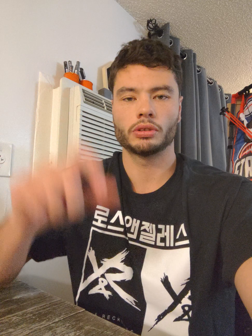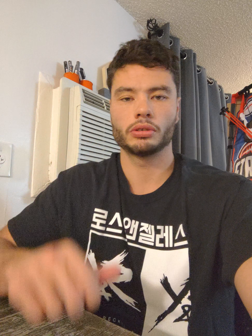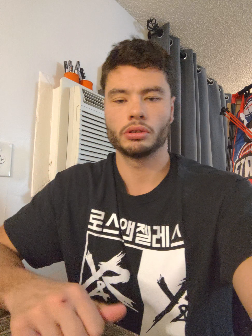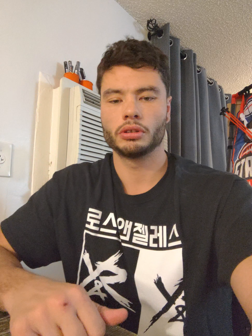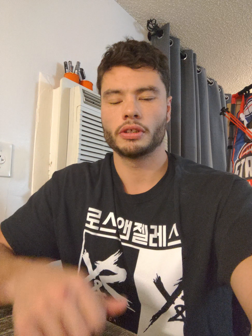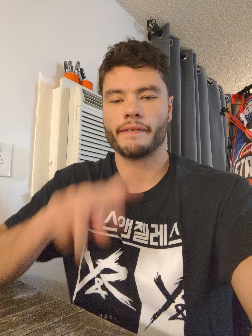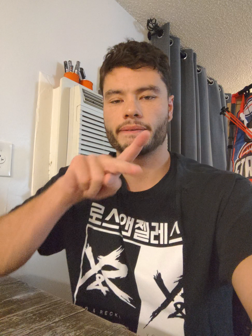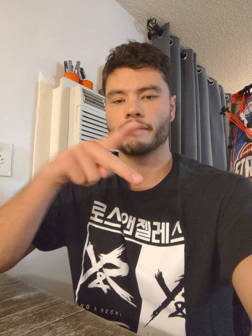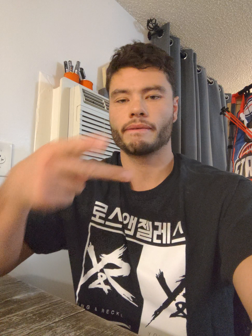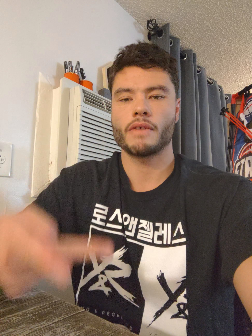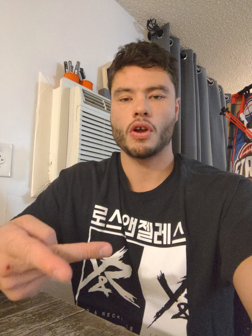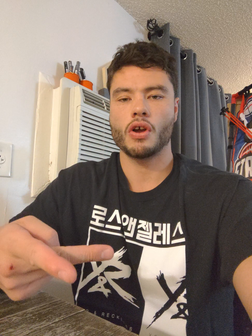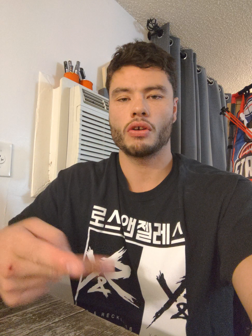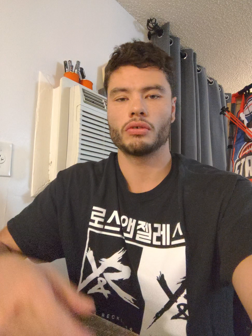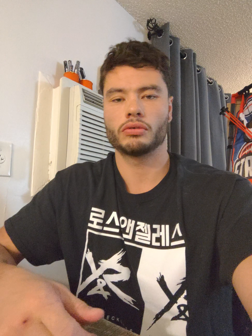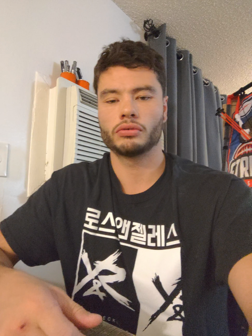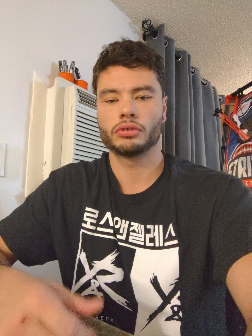fall